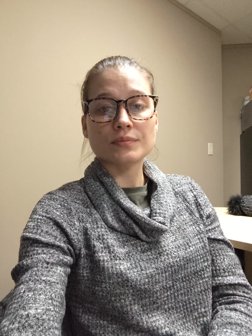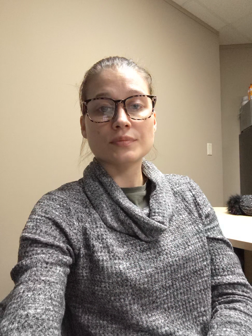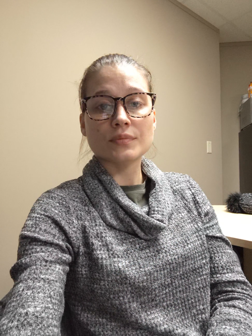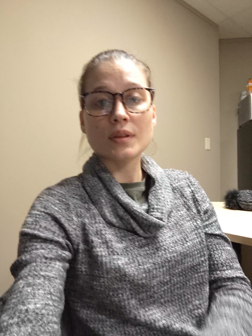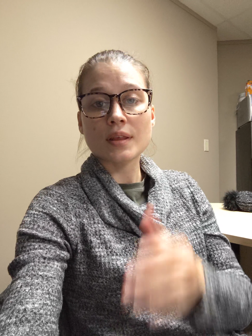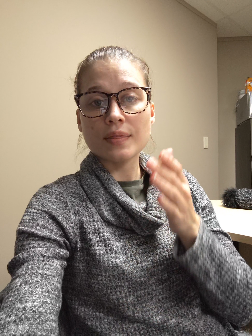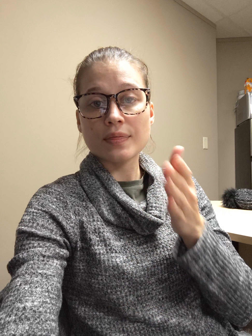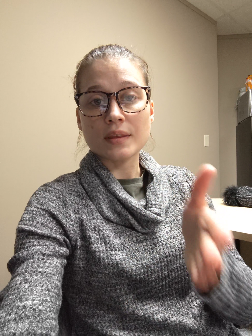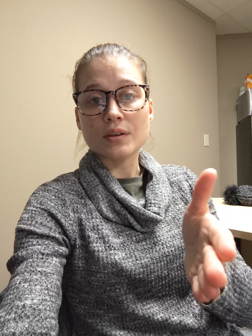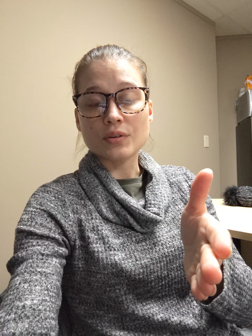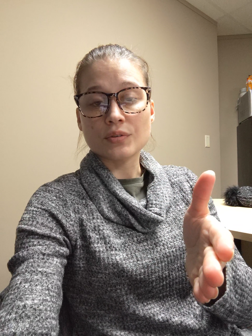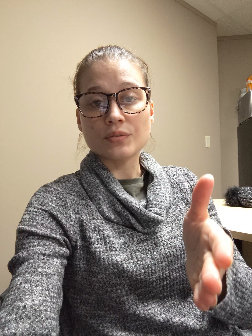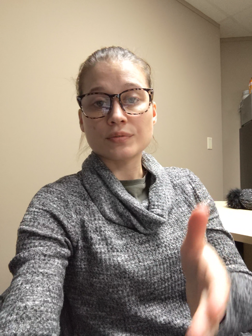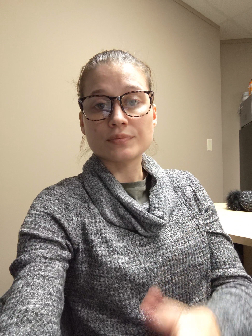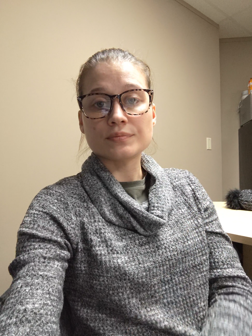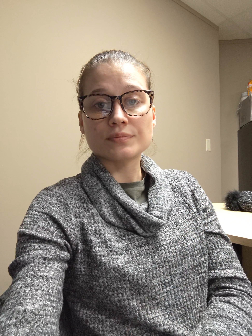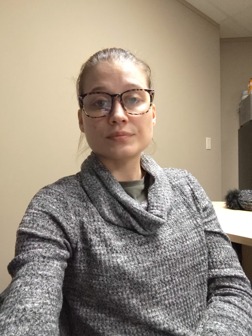there